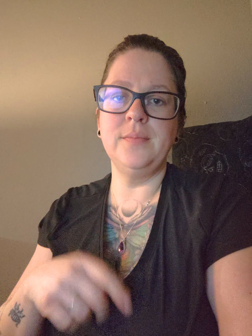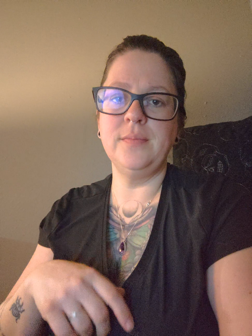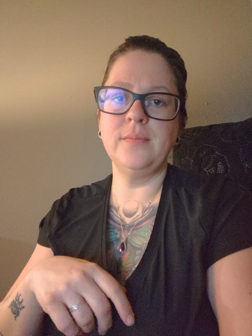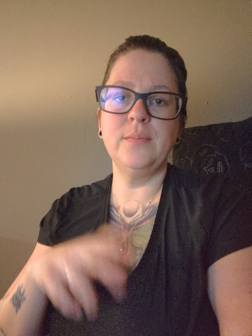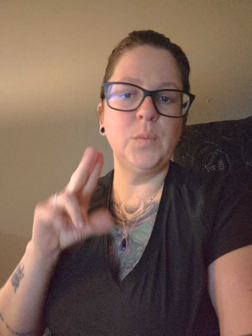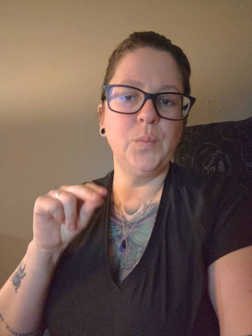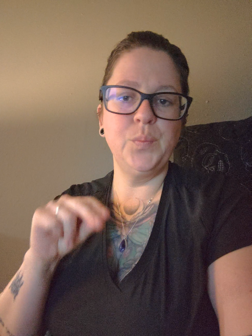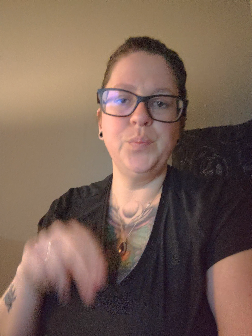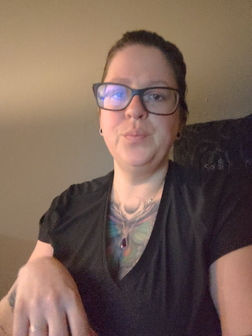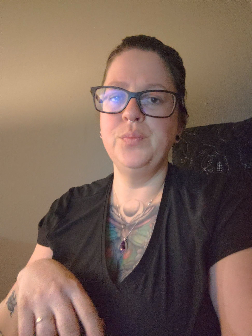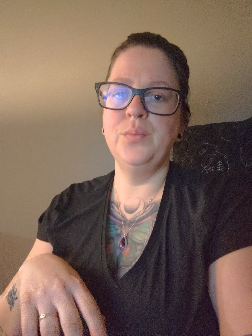no